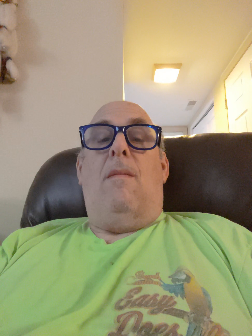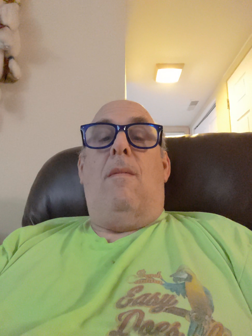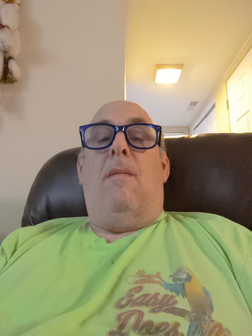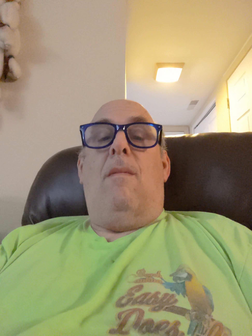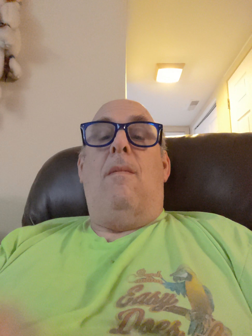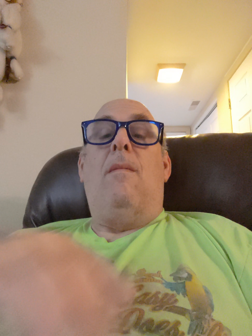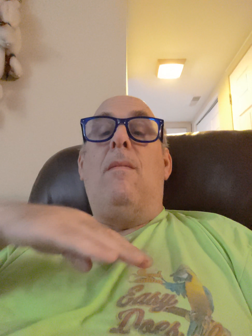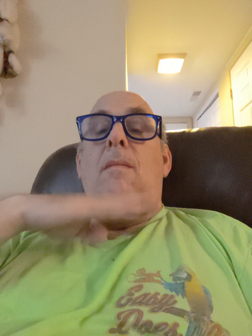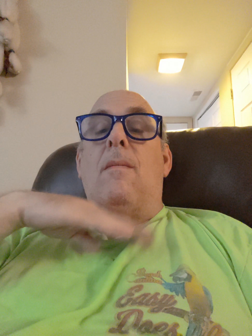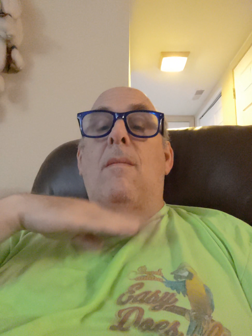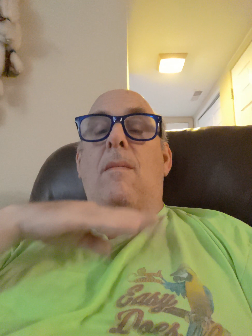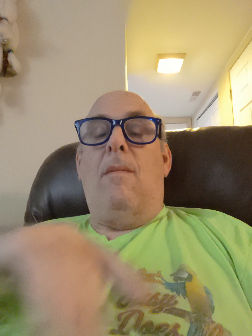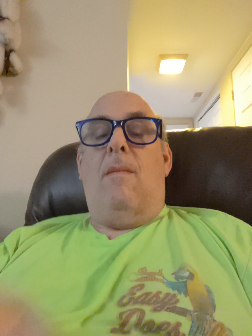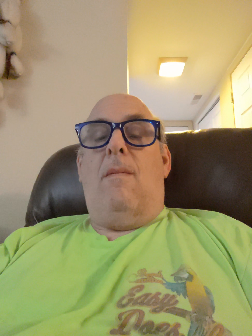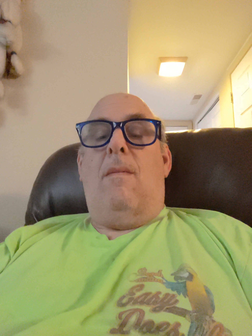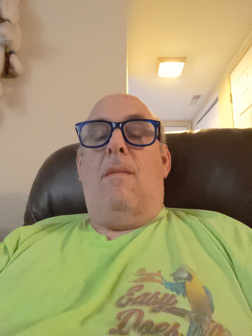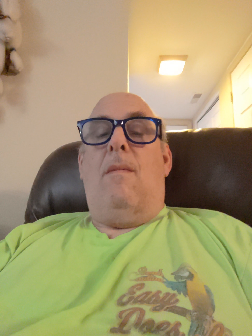pig